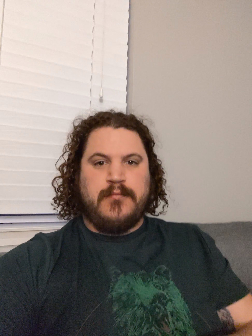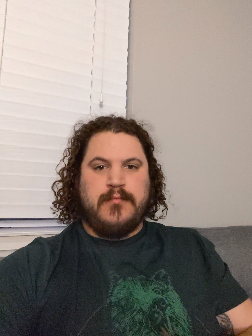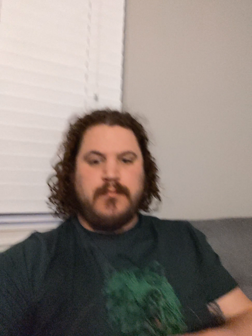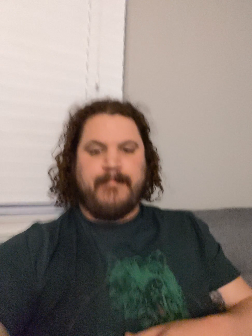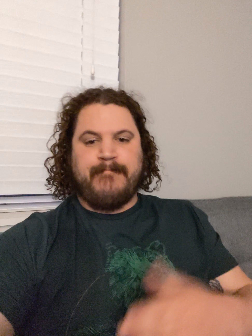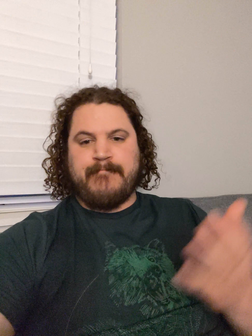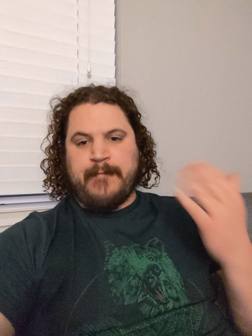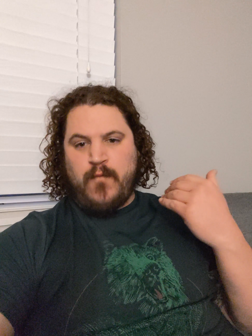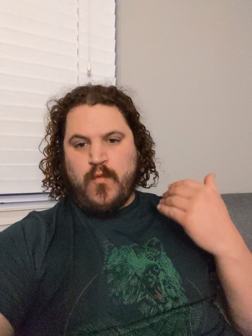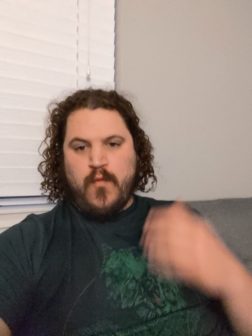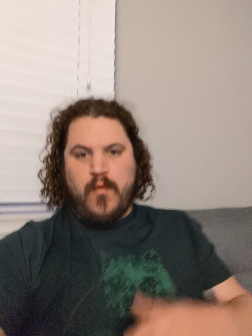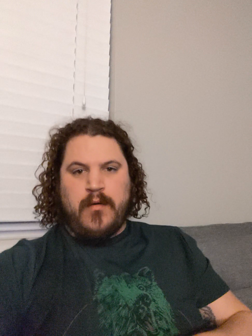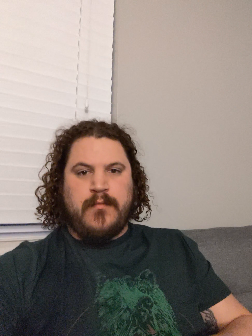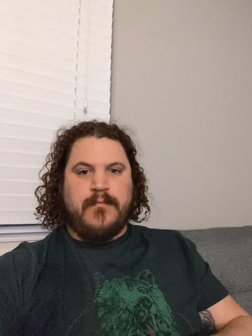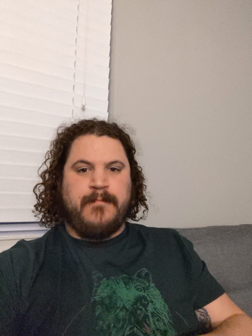before